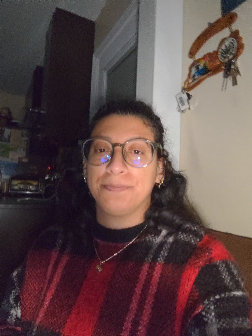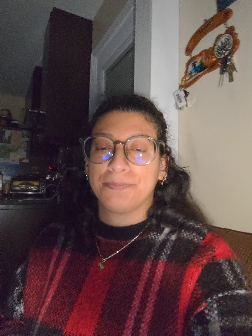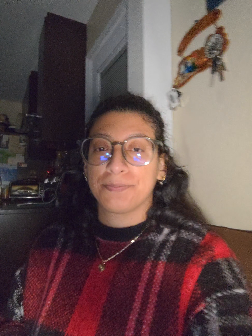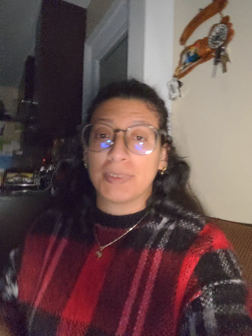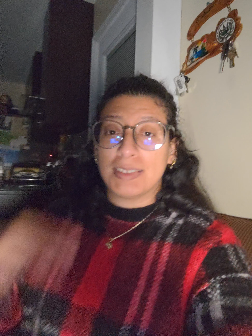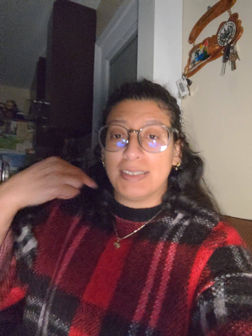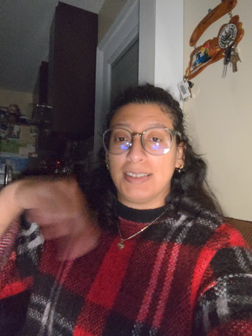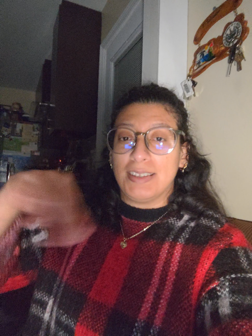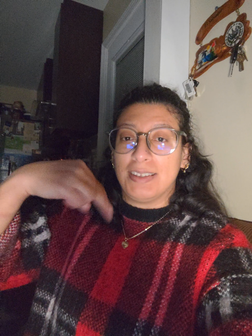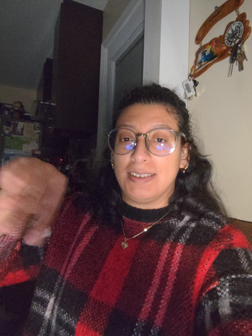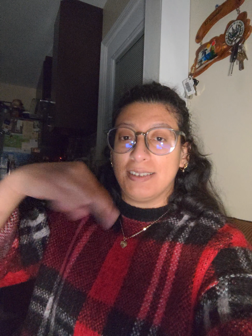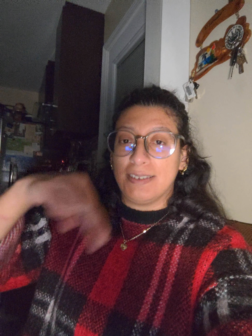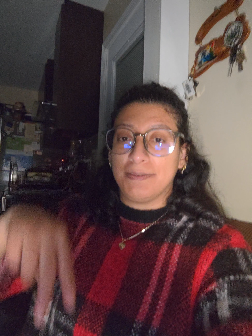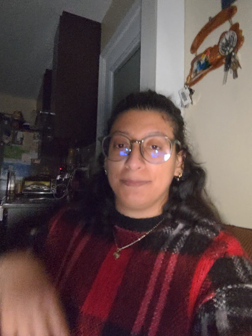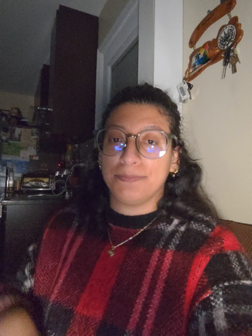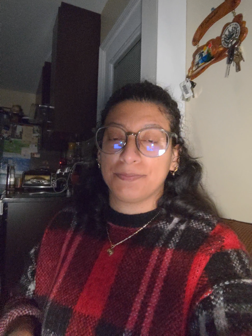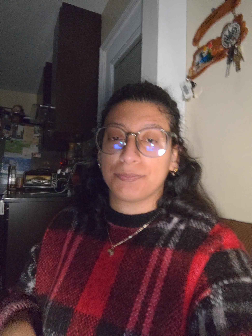dance